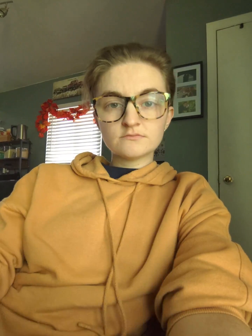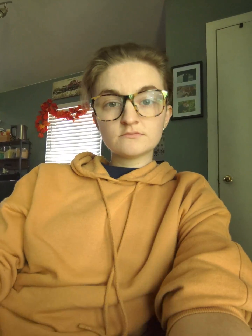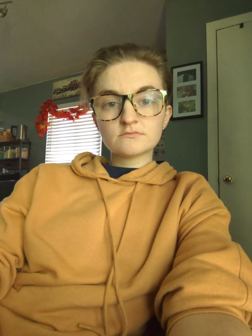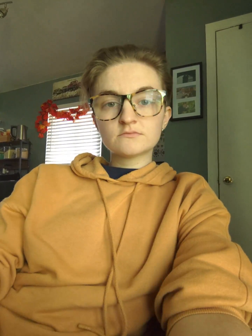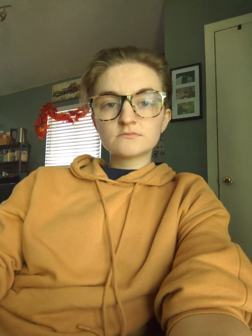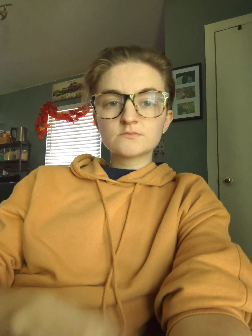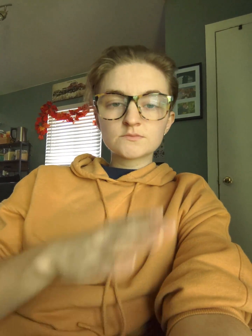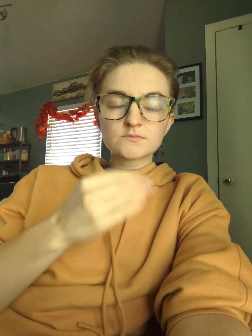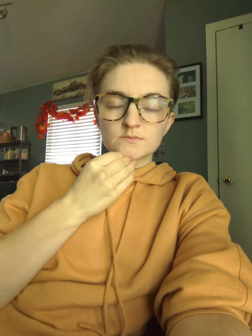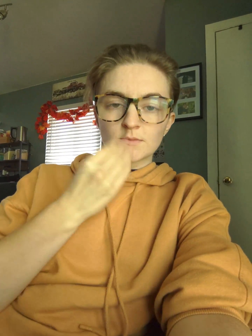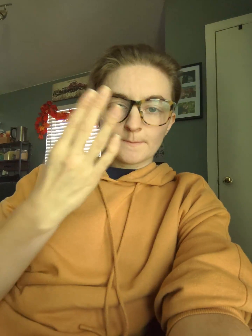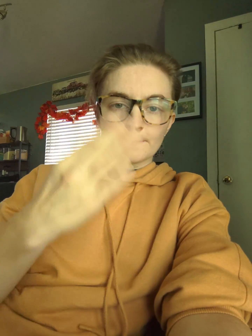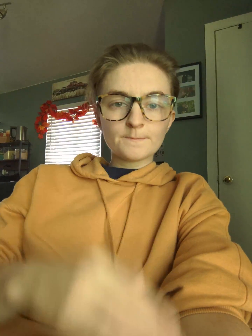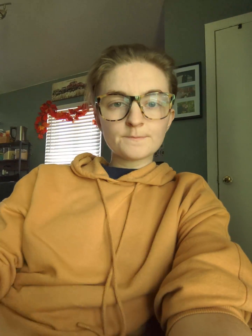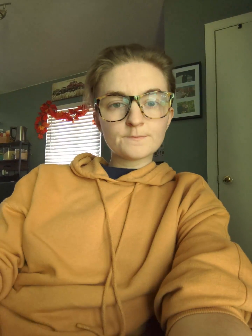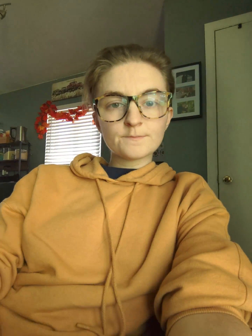breakfast